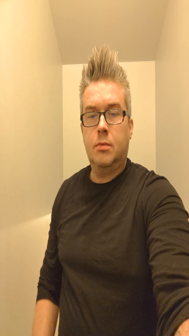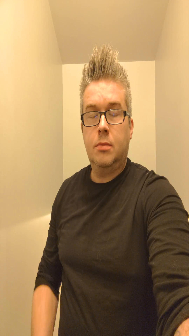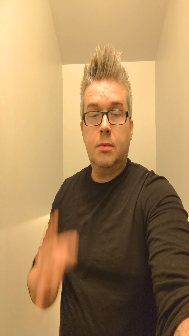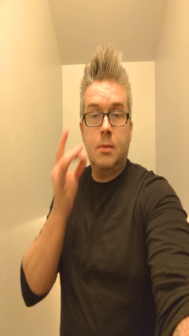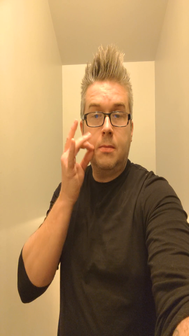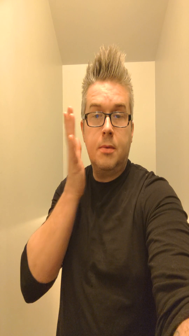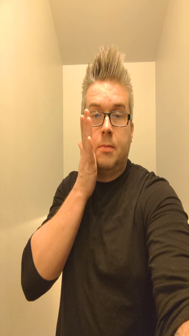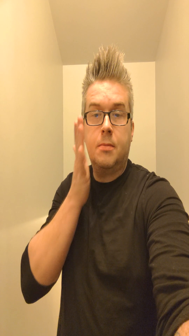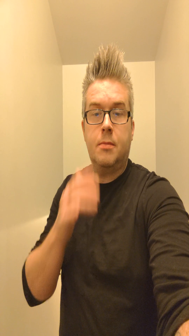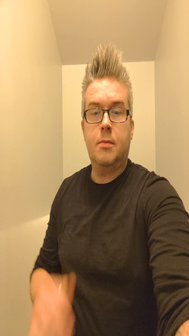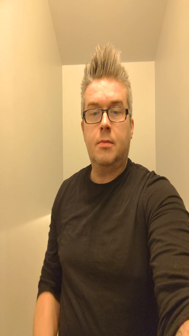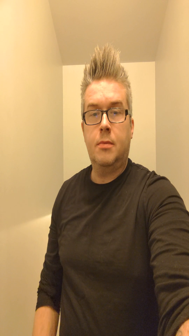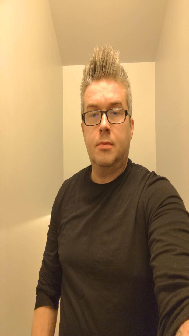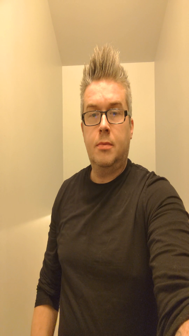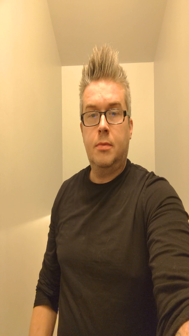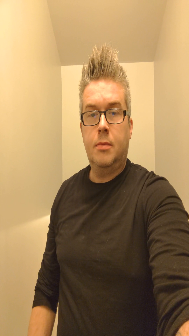bee